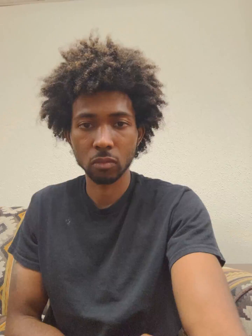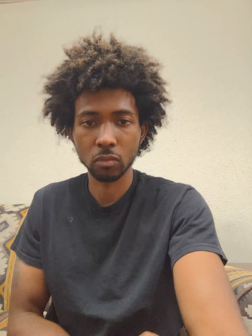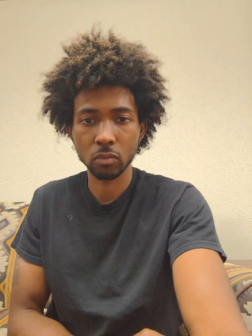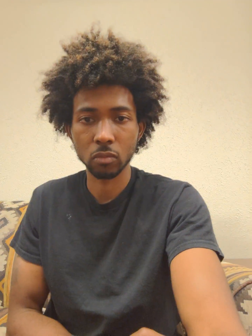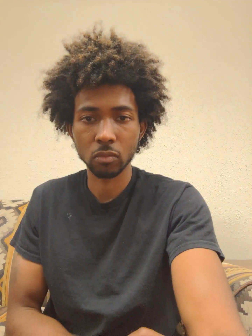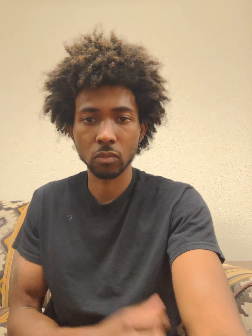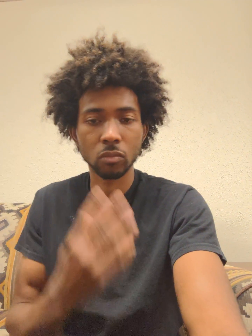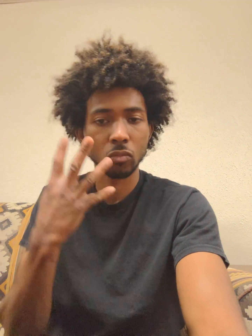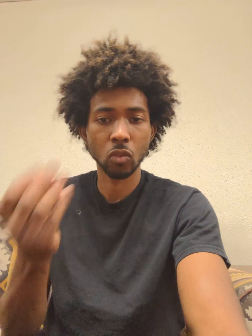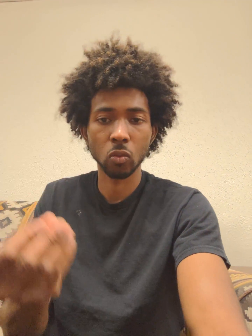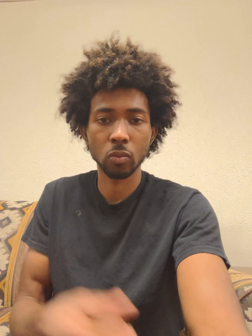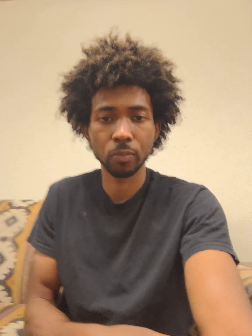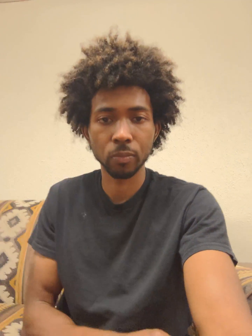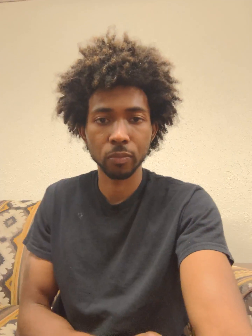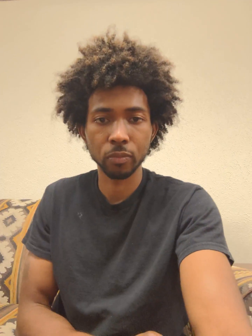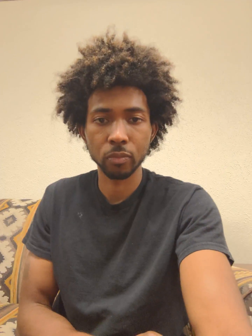got to